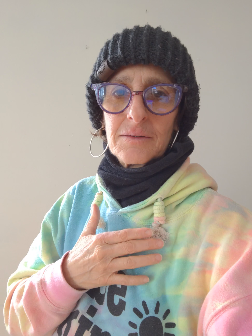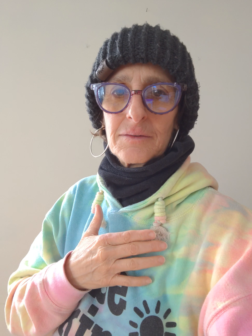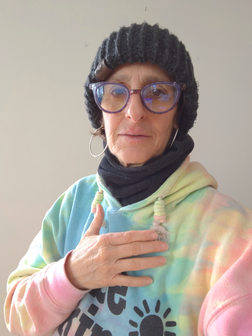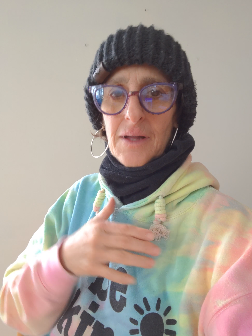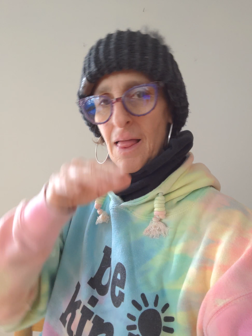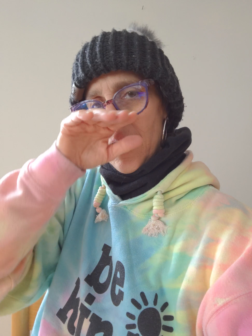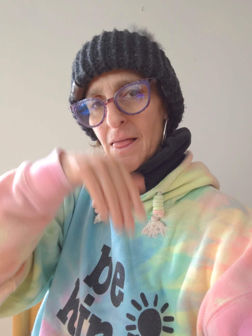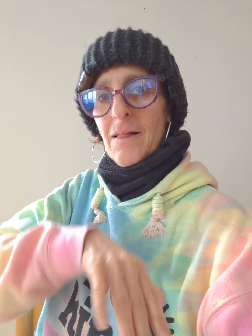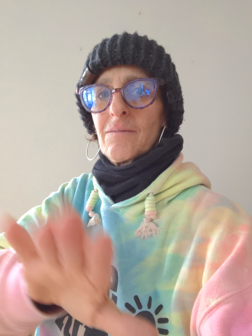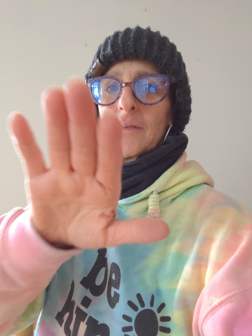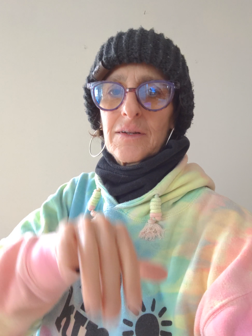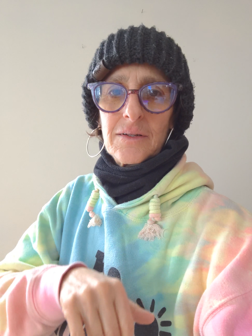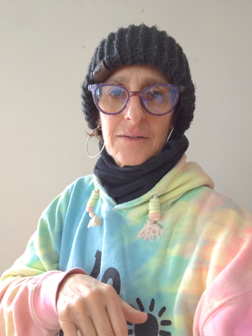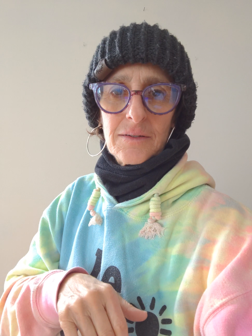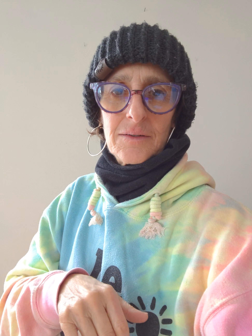elephant